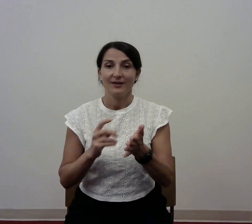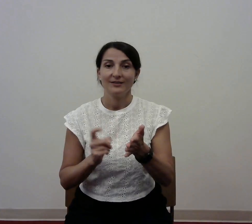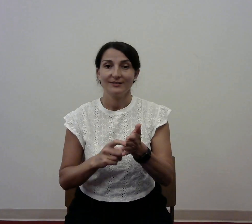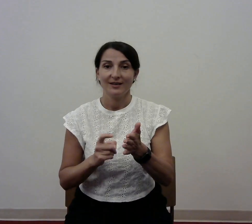dil